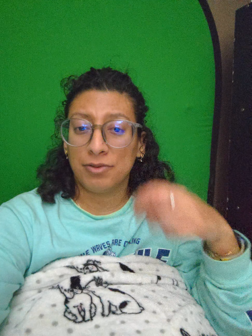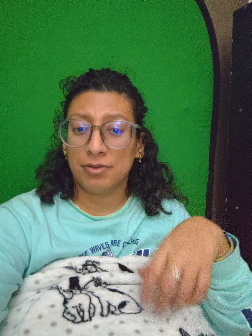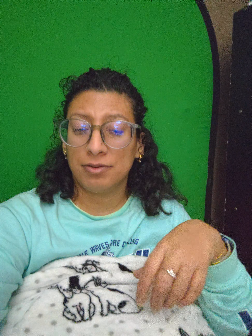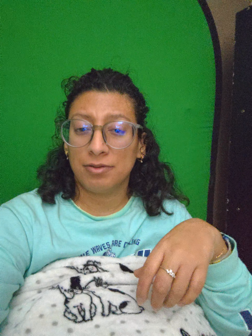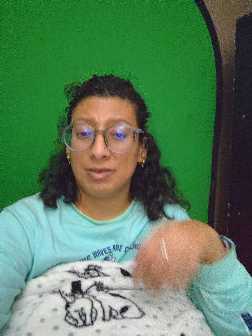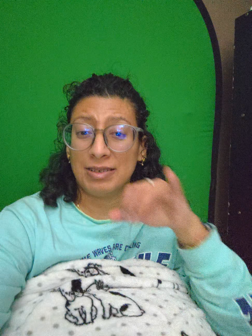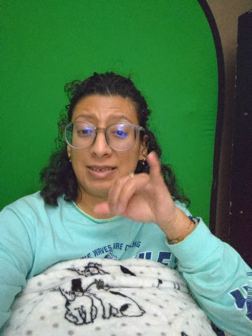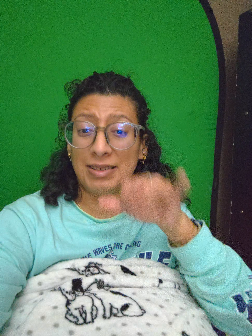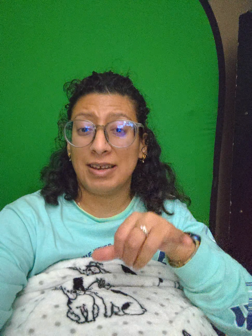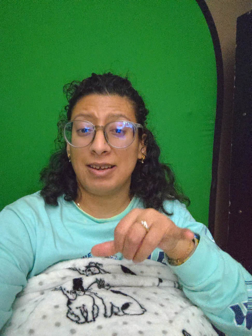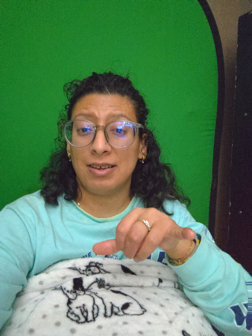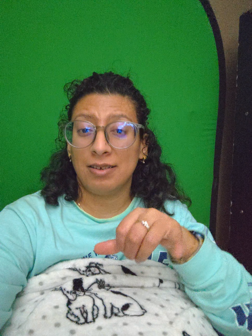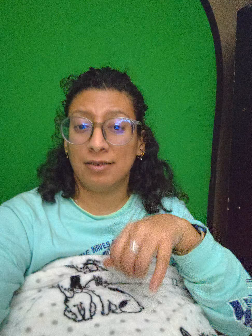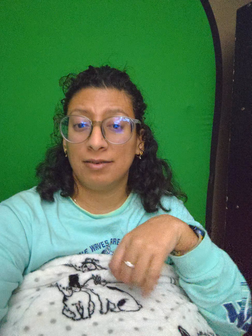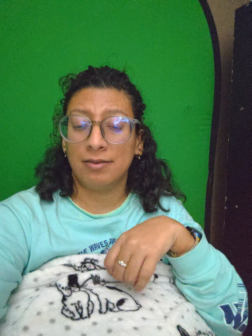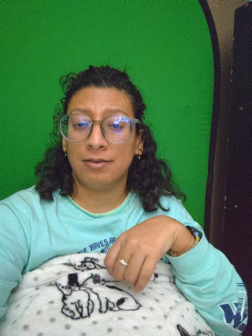stay